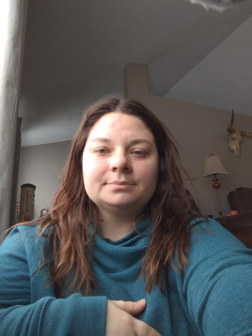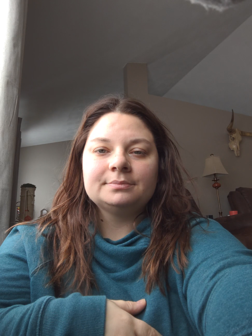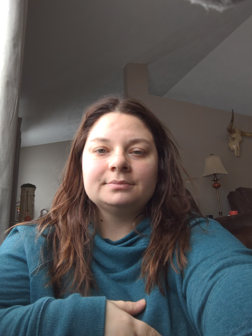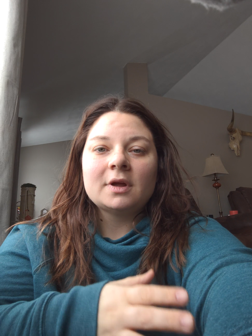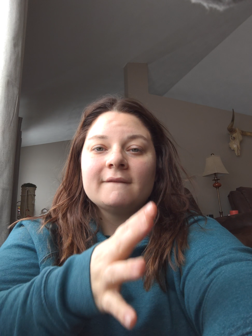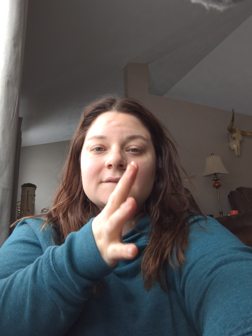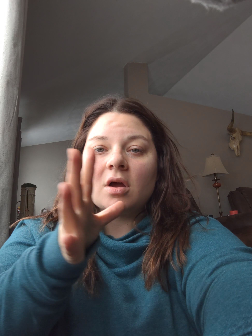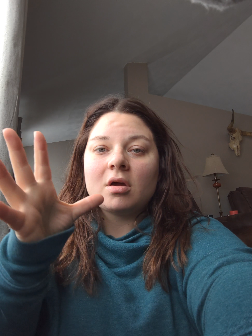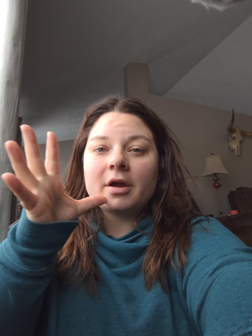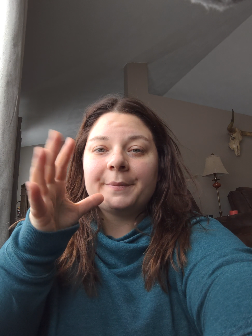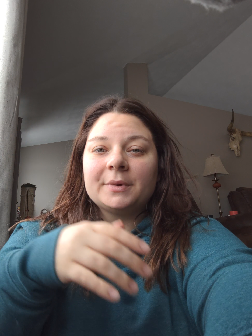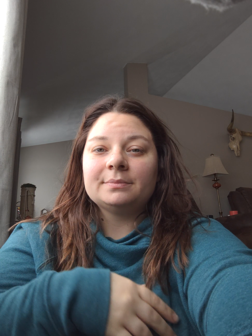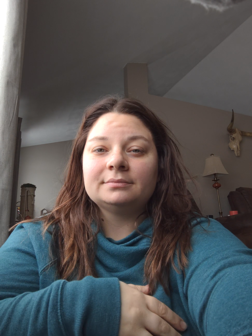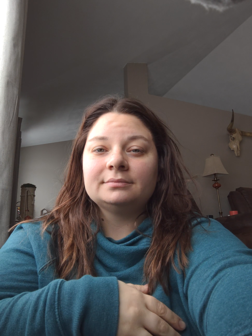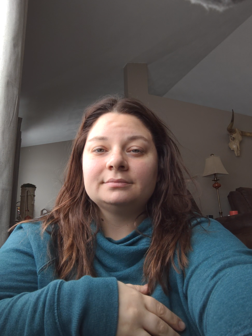farm